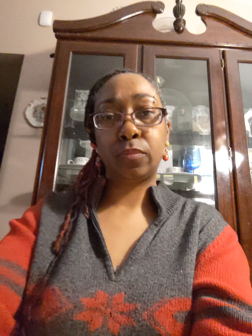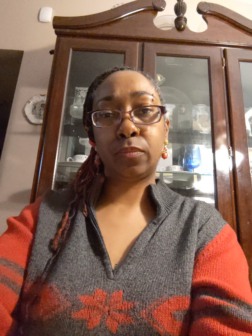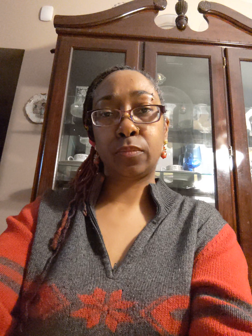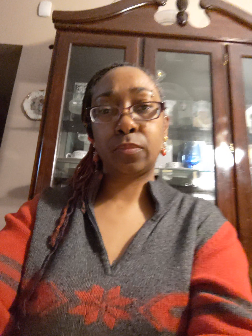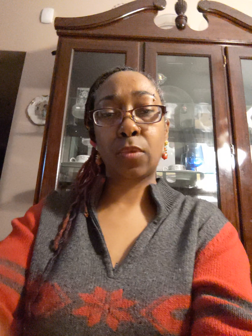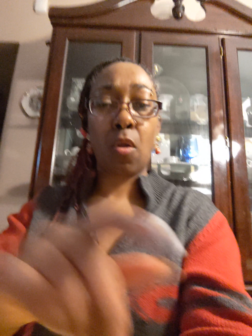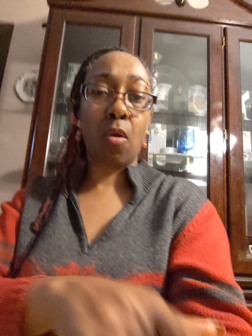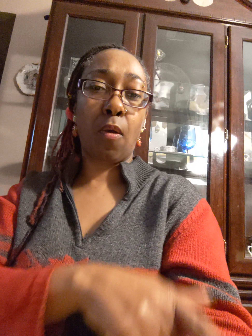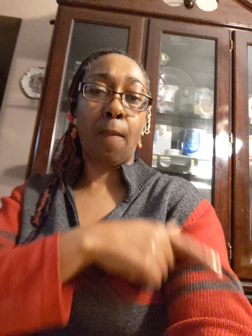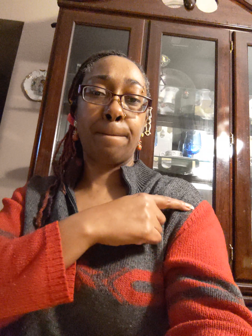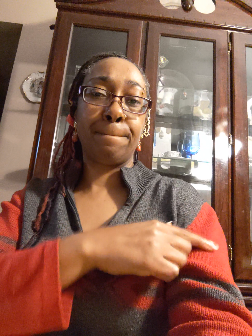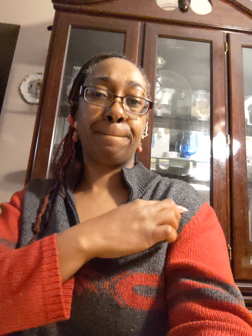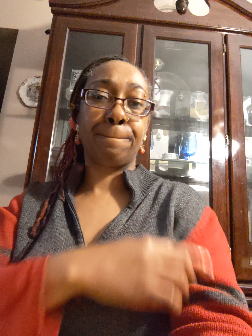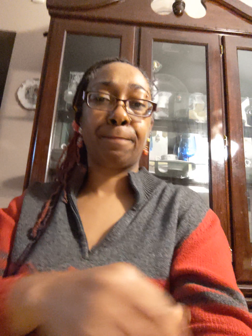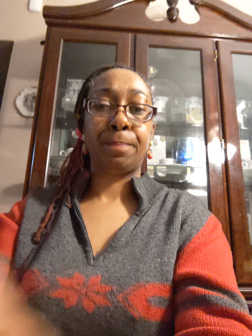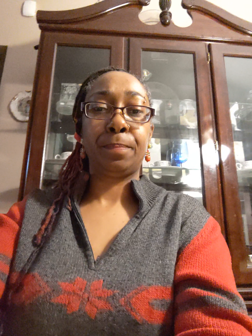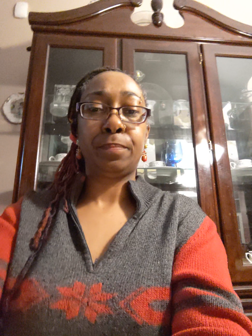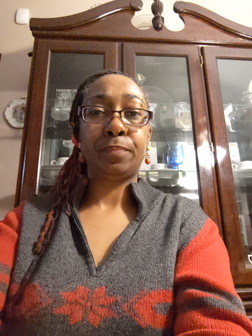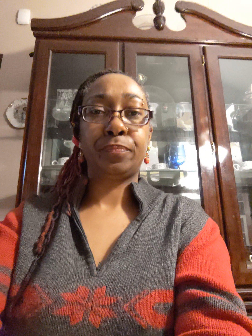arm